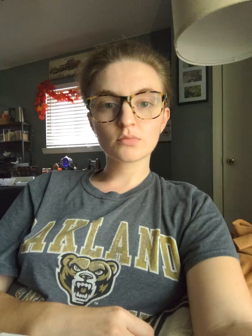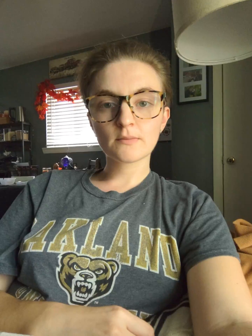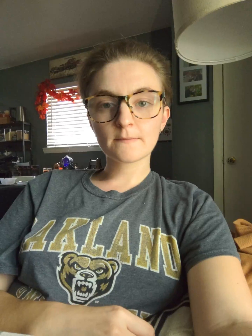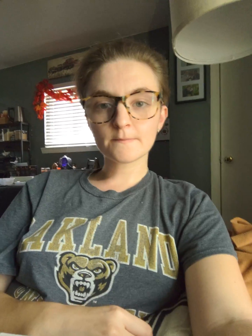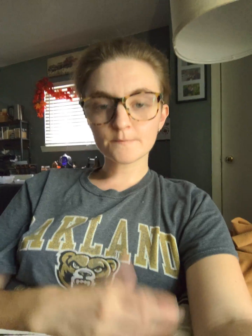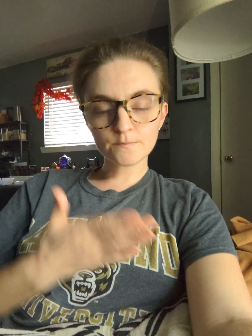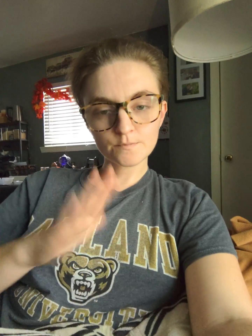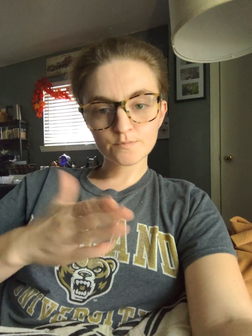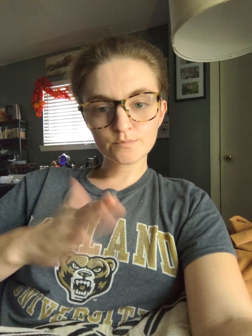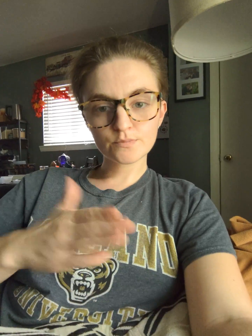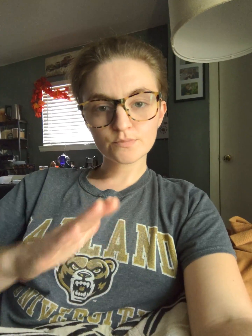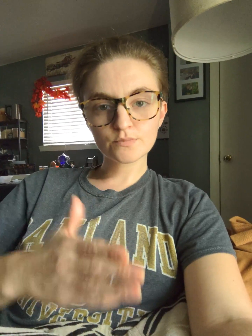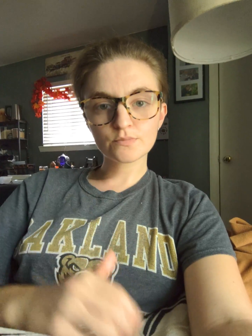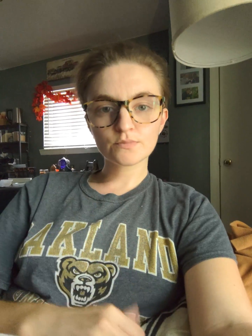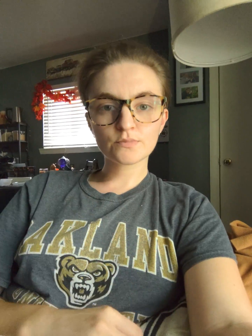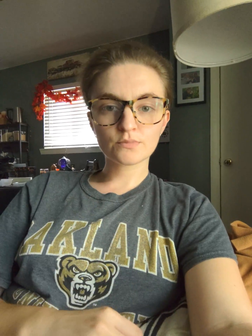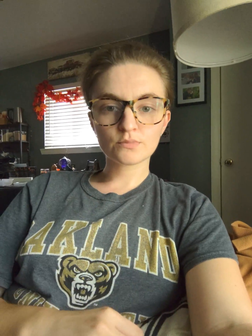cook